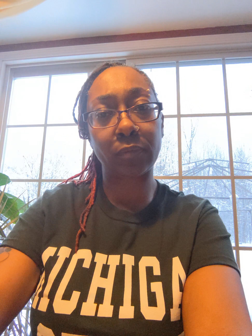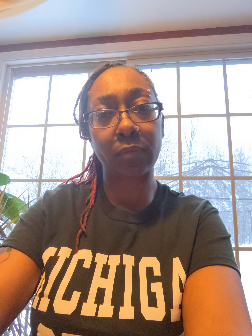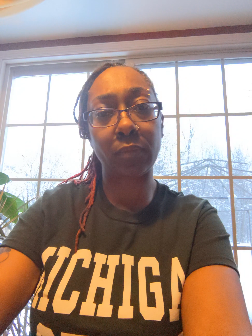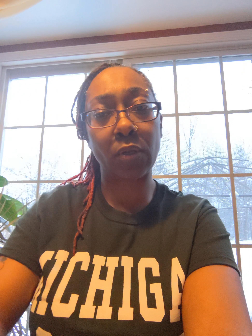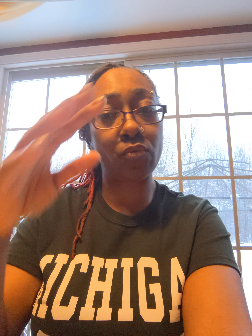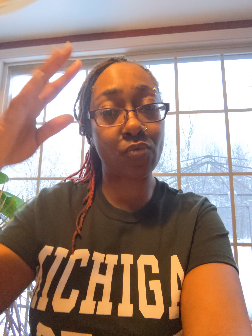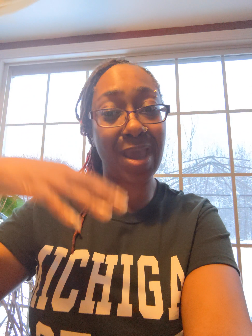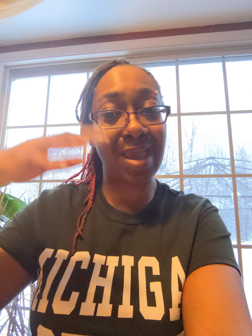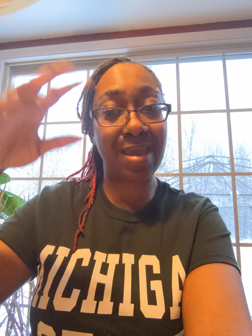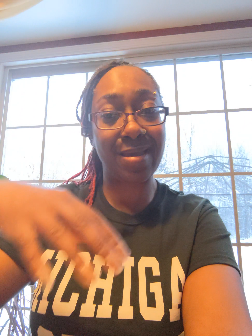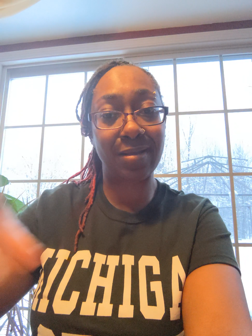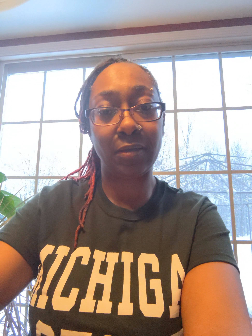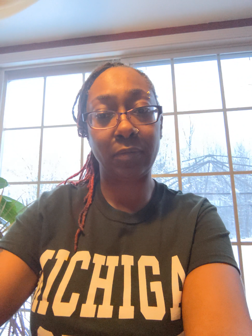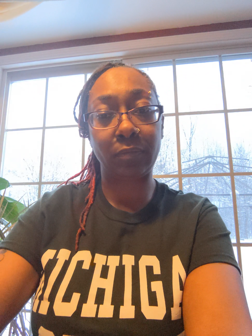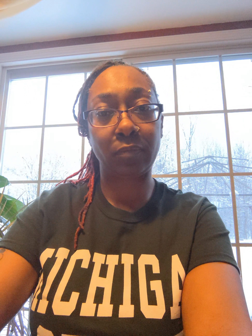rain